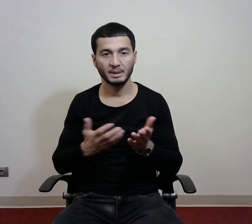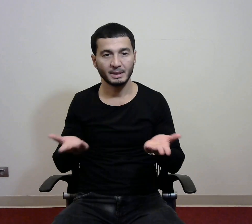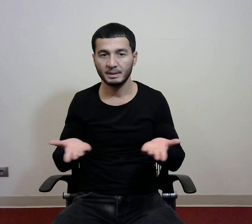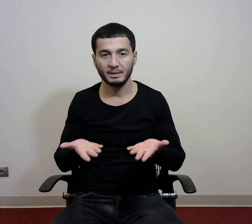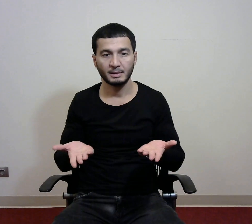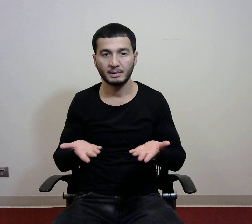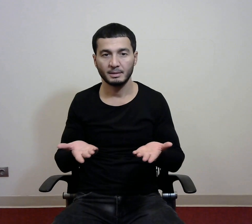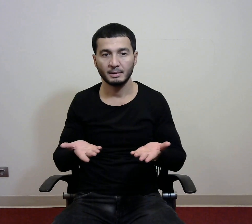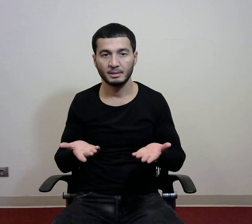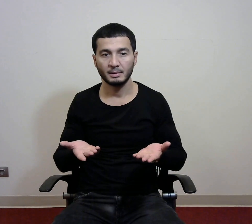hansı